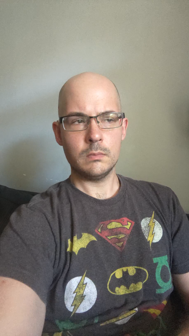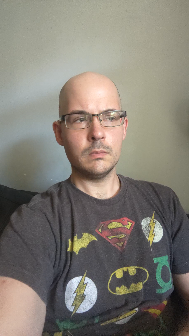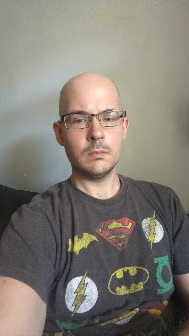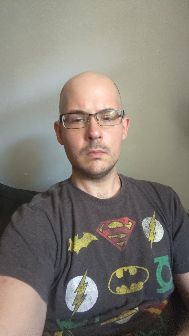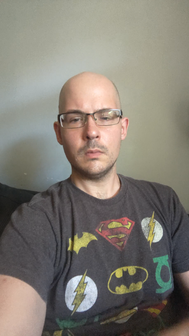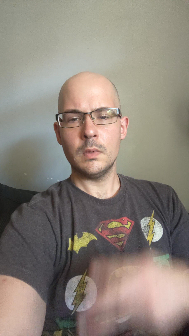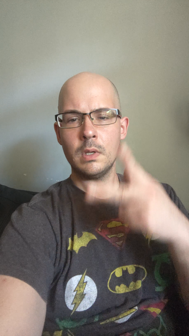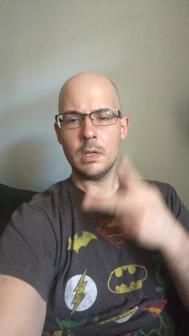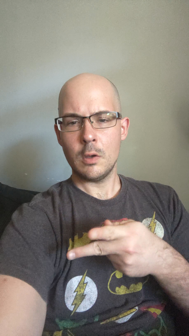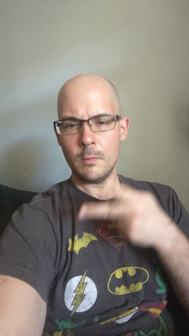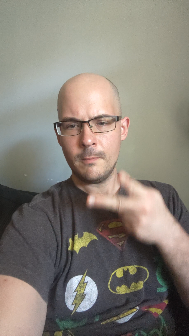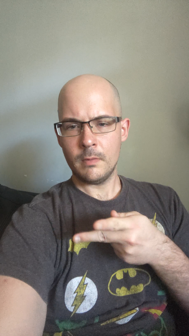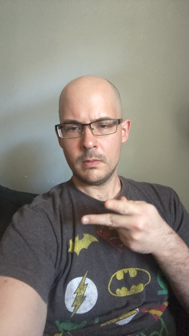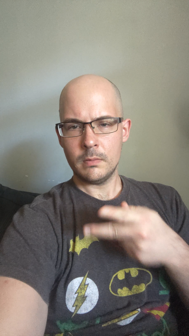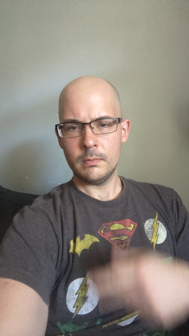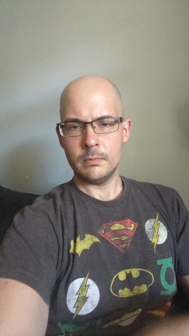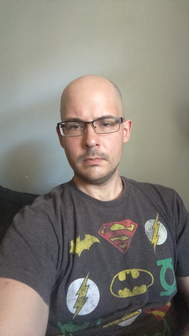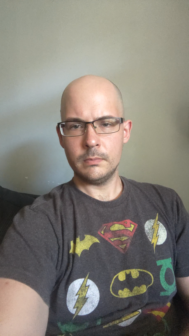careful